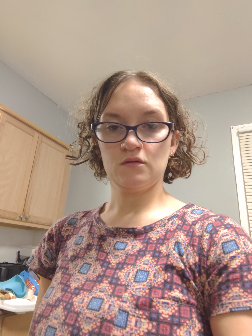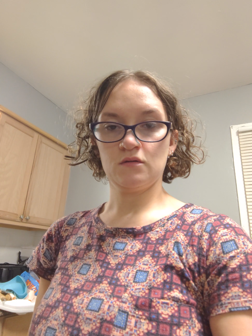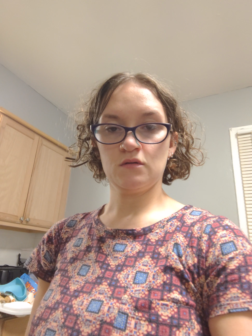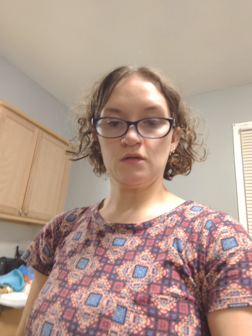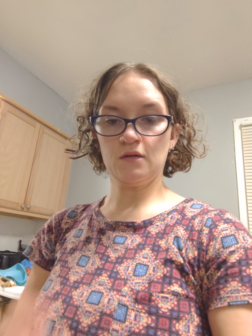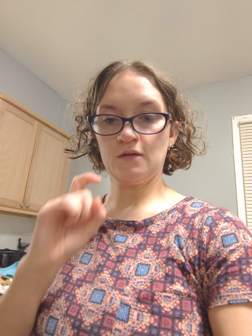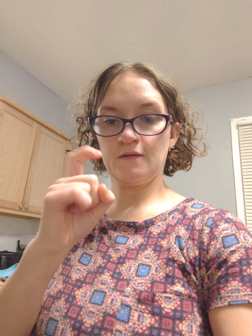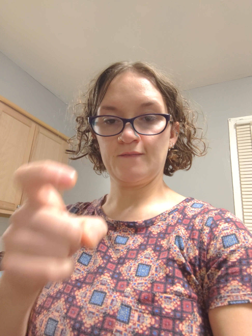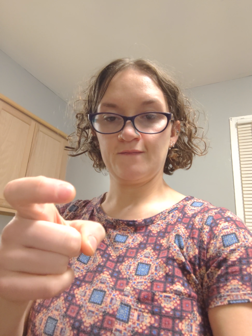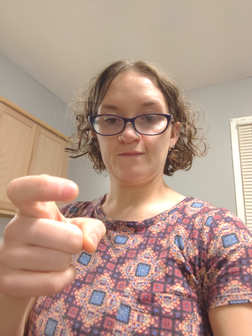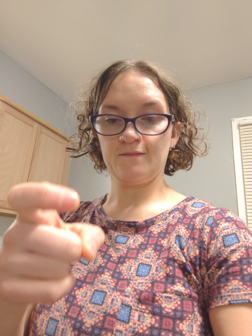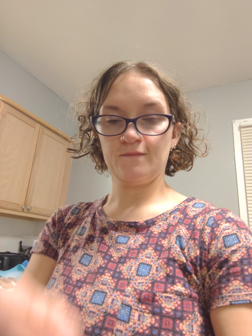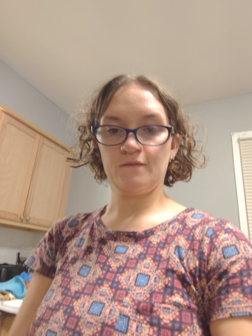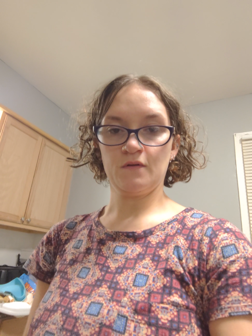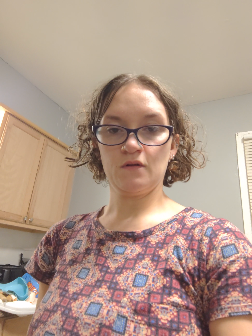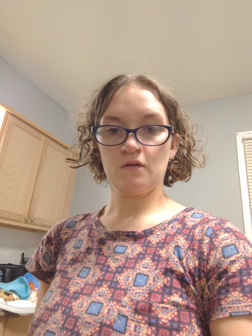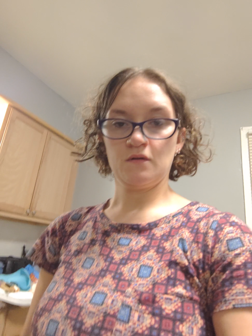gift